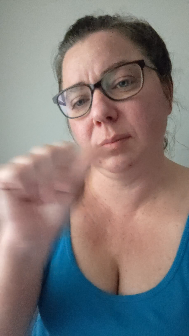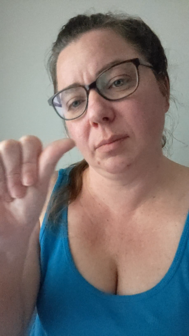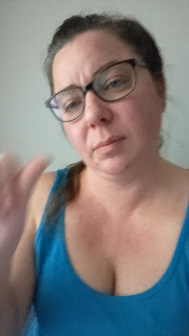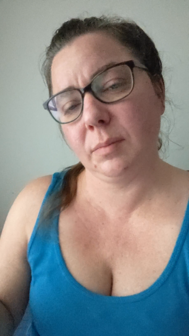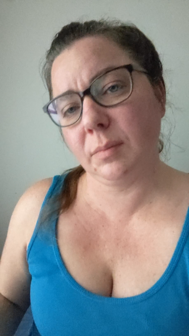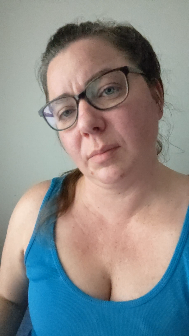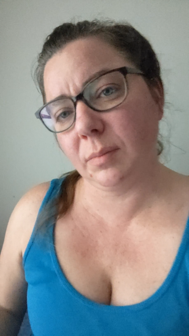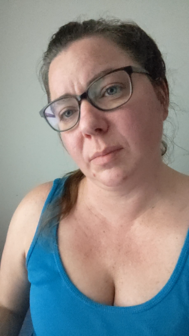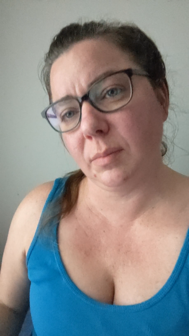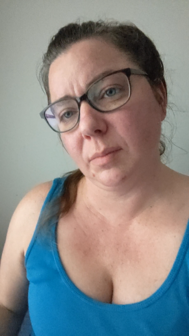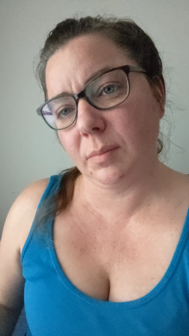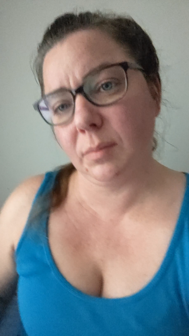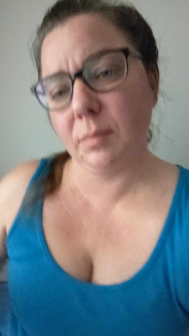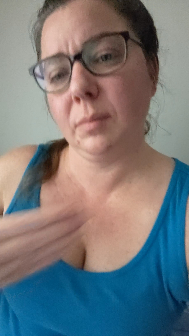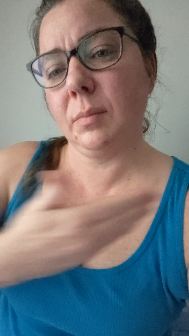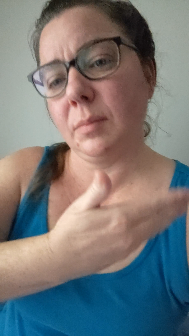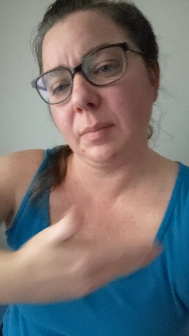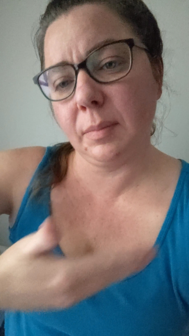baby